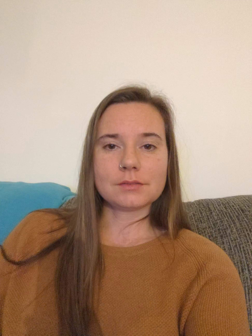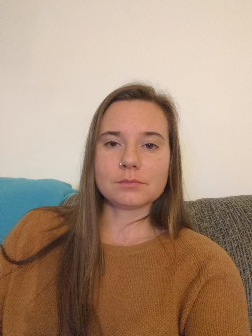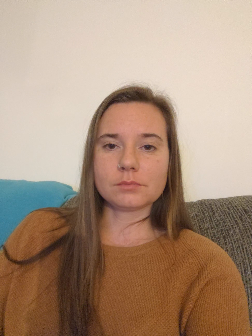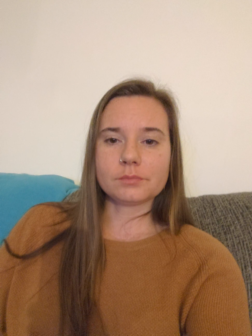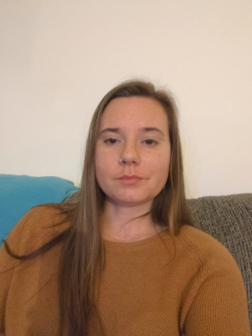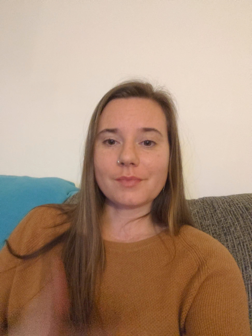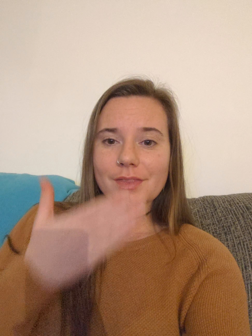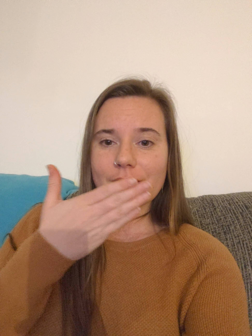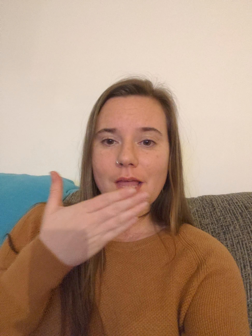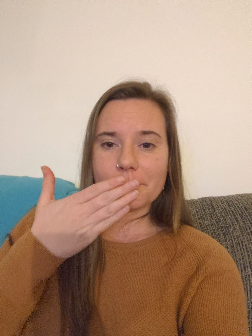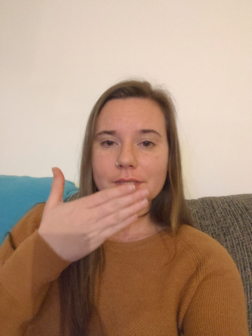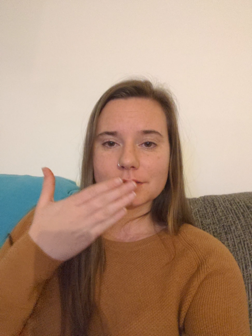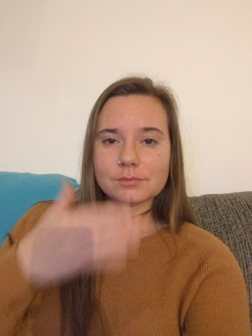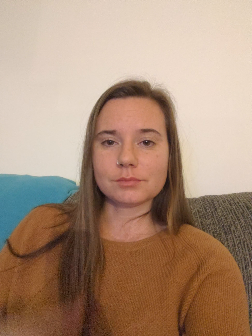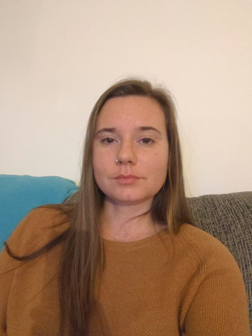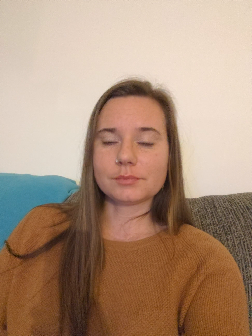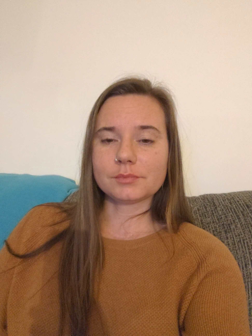napkin